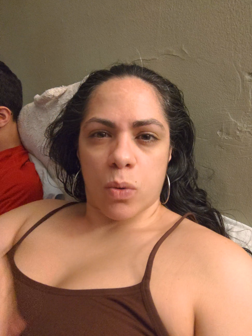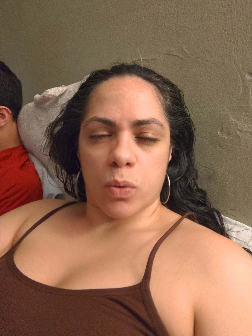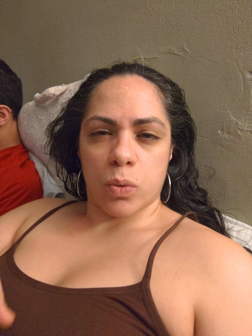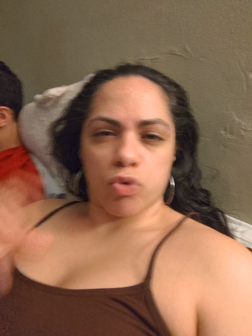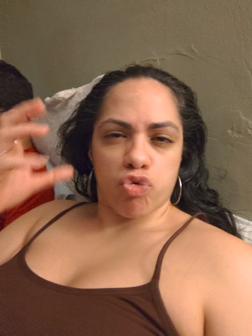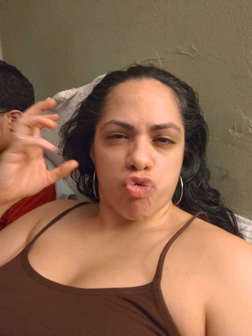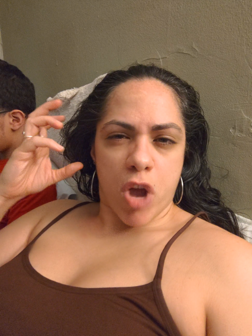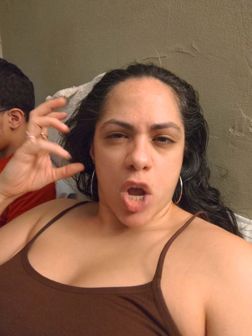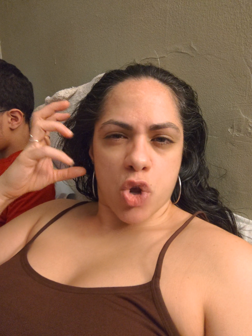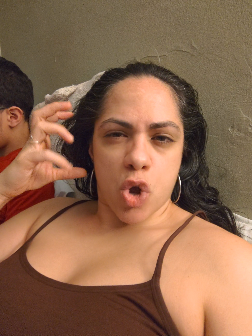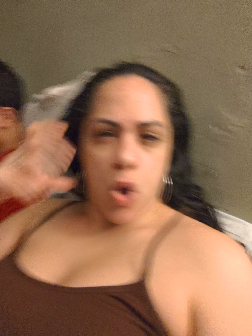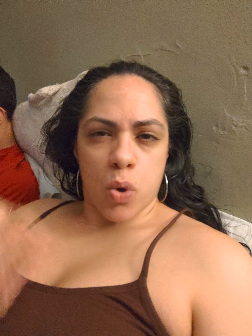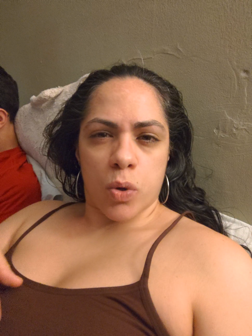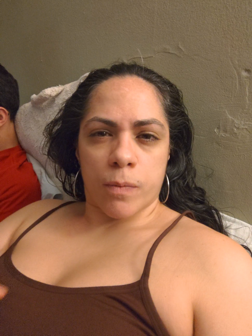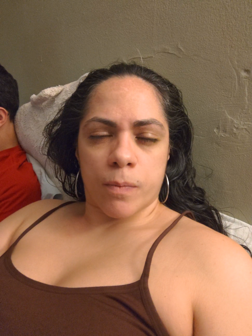radio